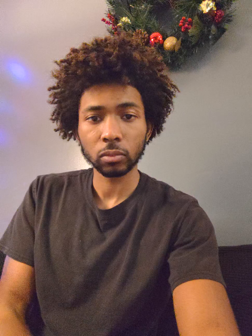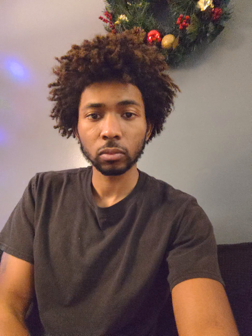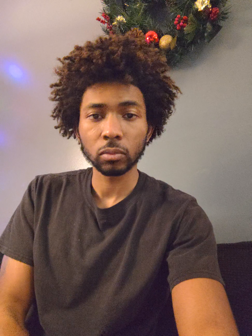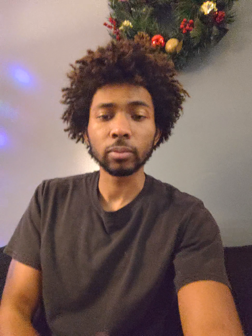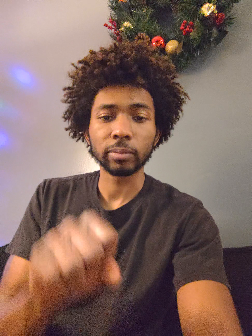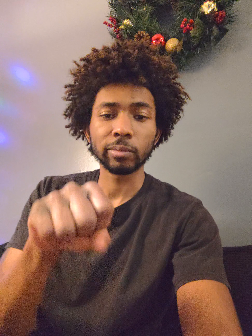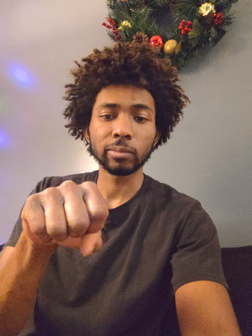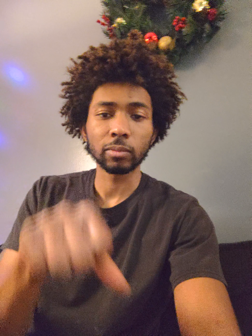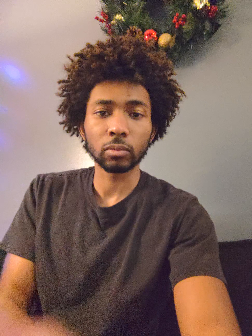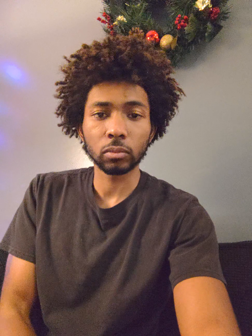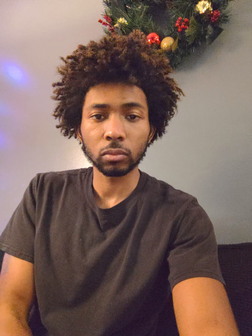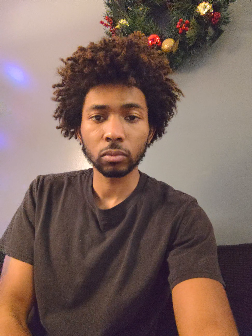yes